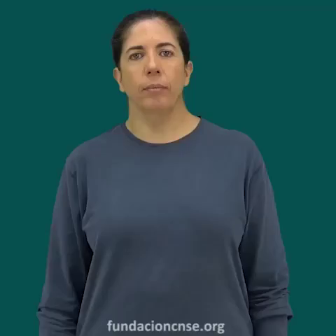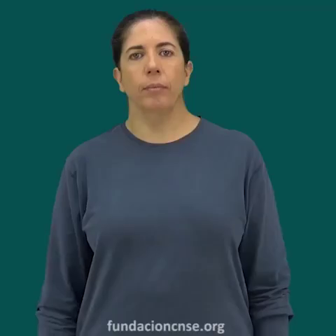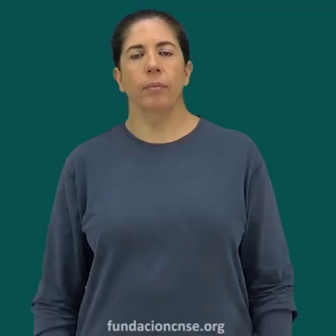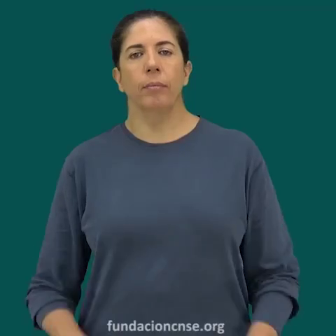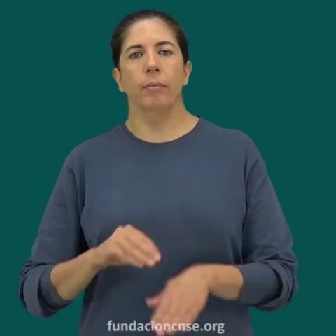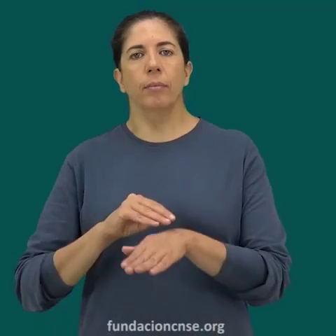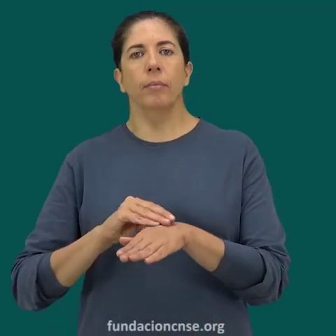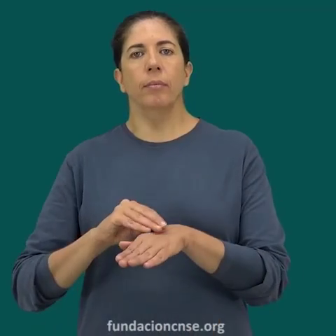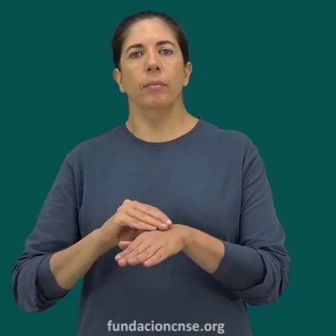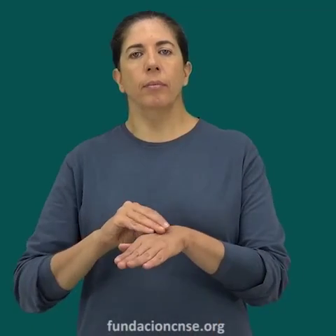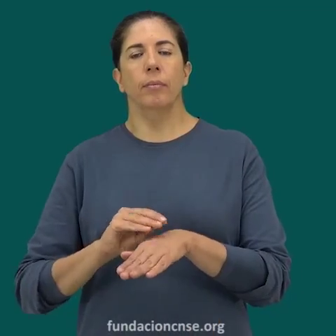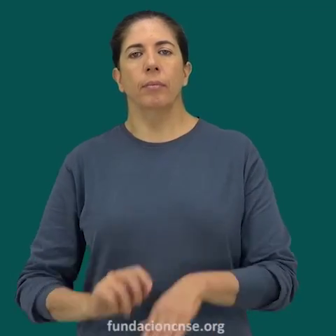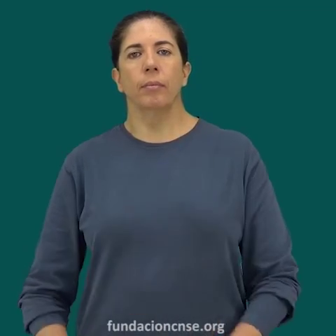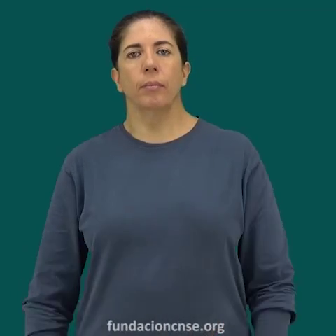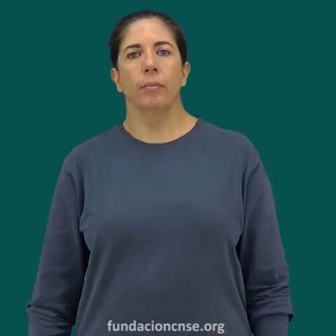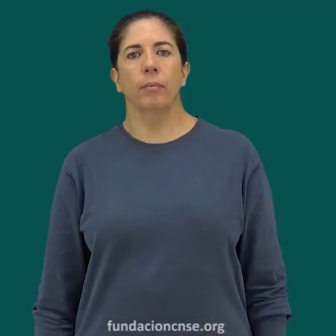curar